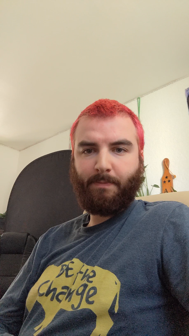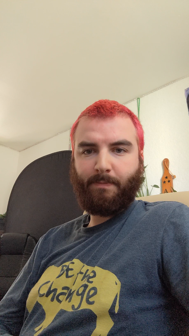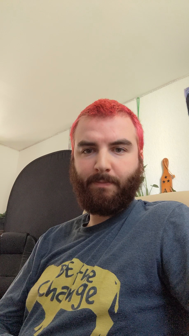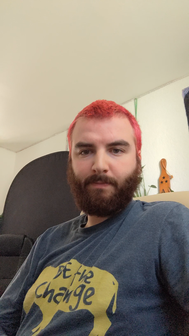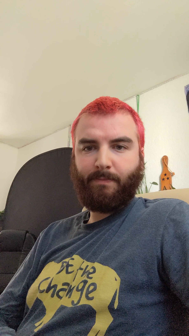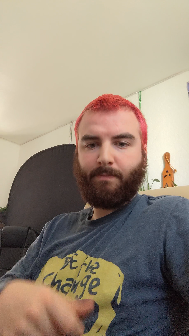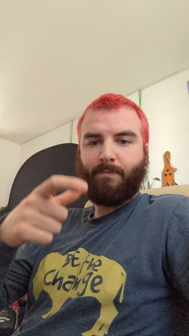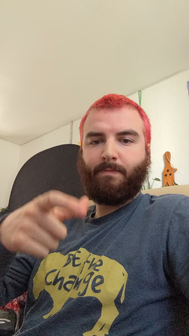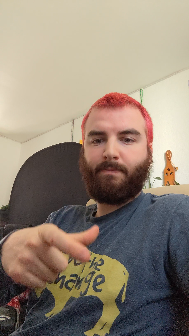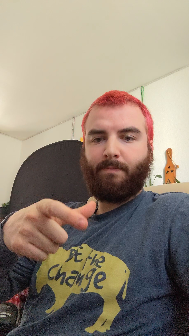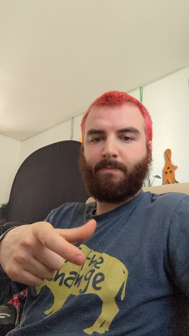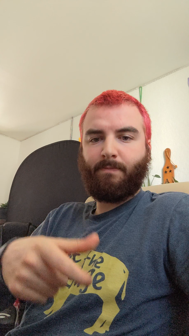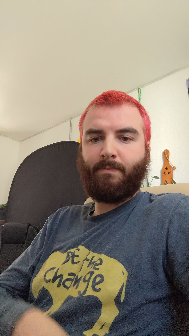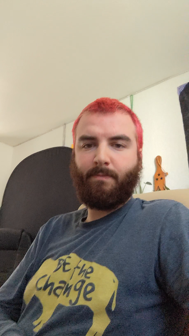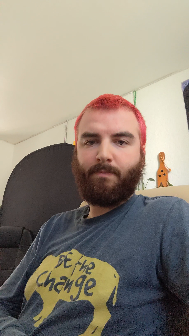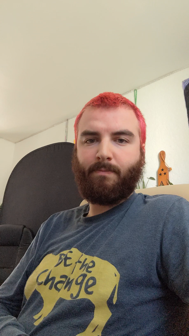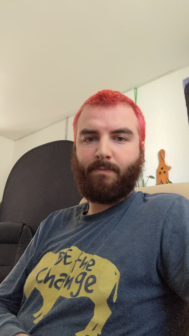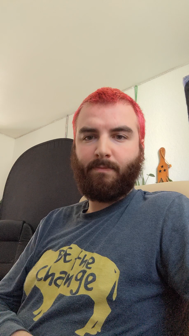plate